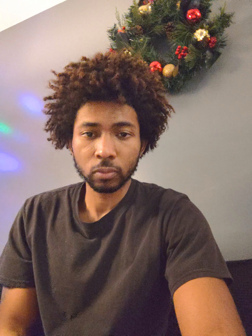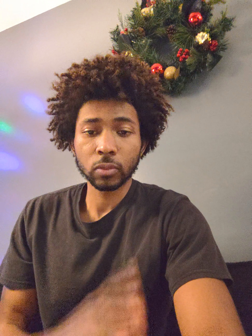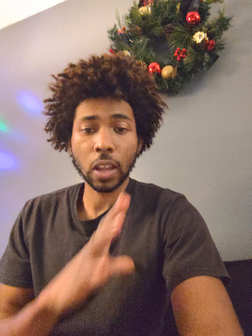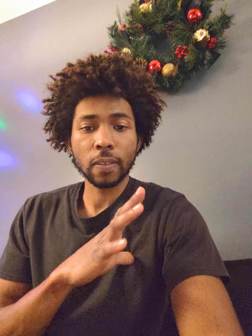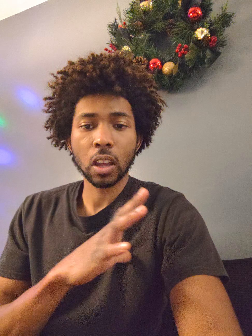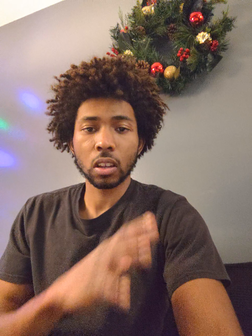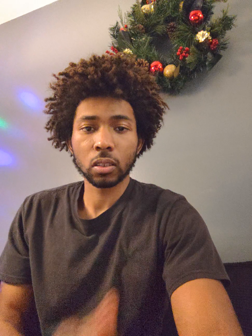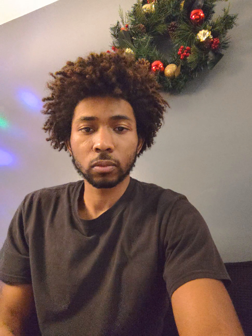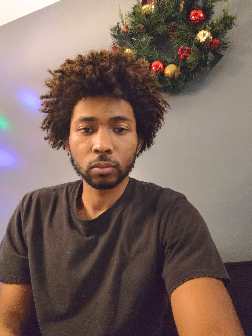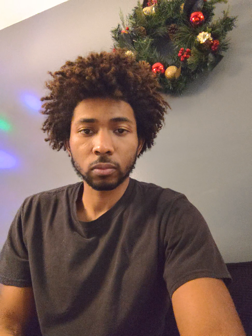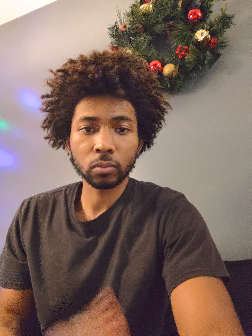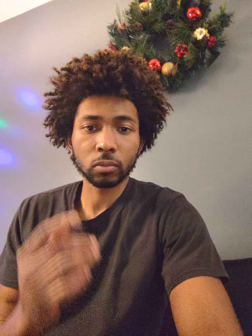fine